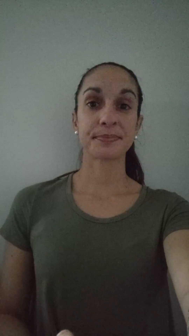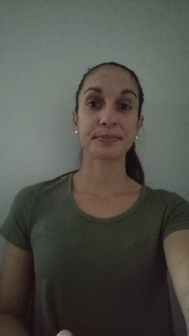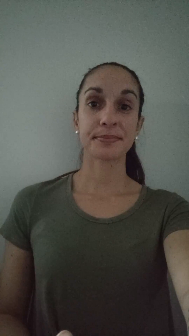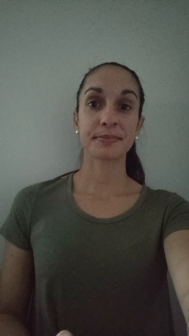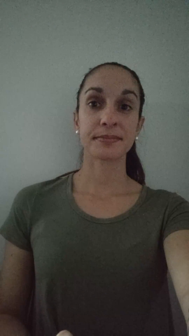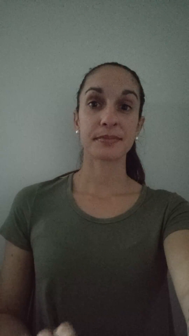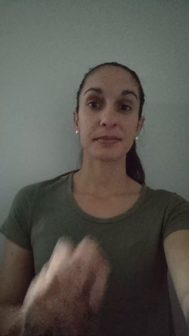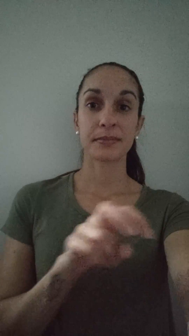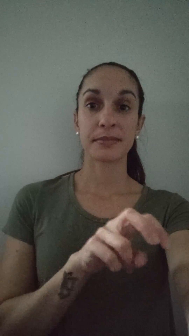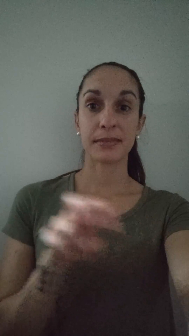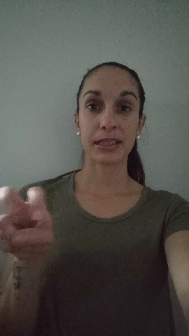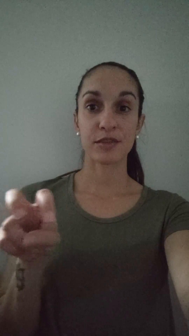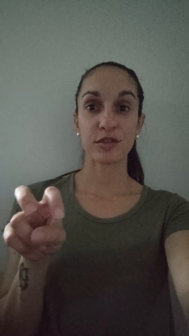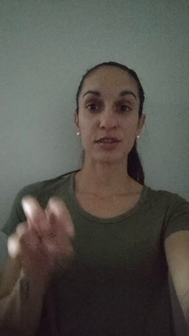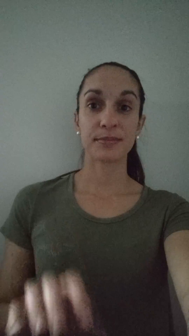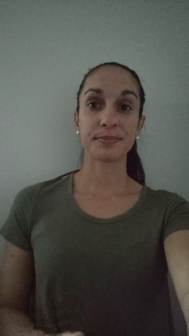bench